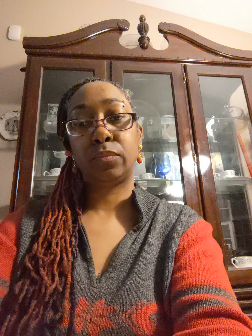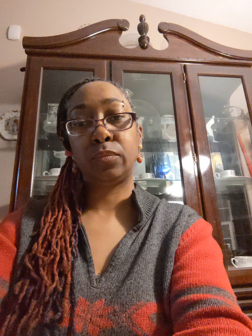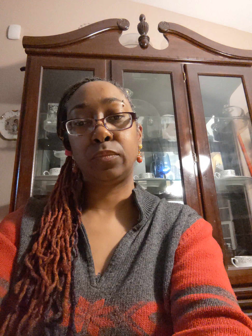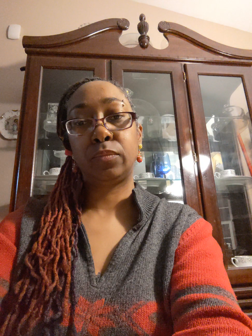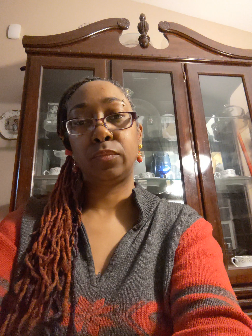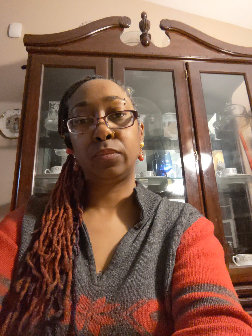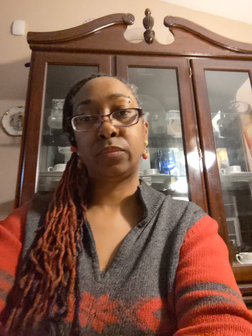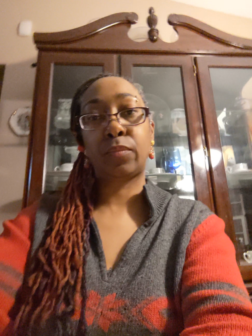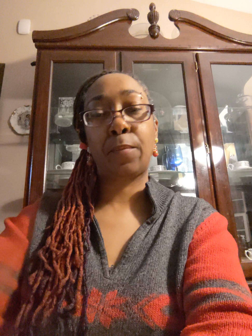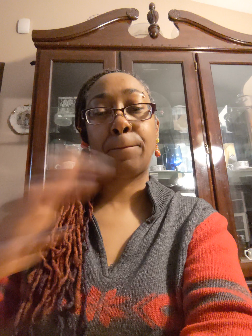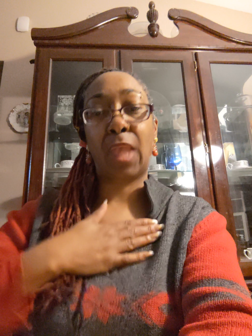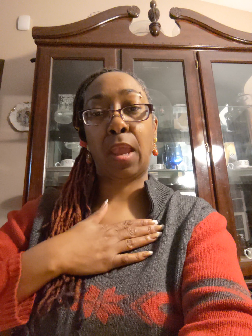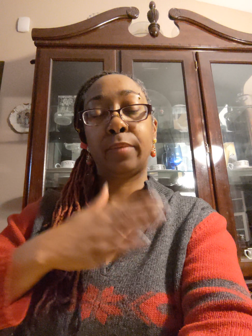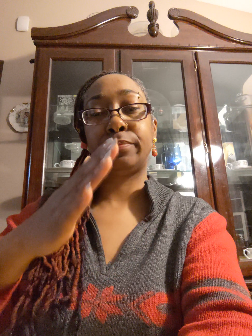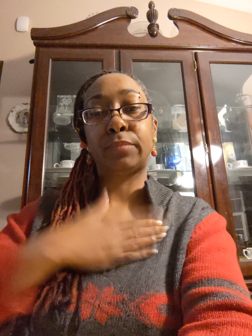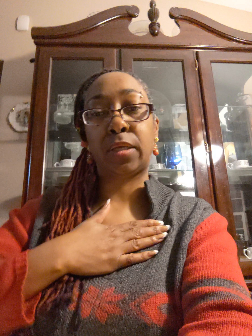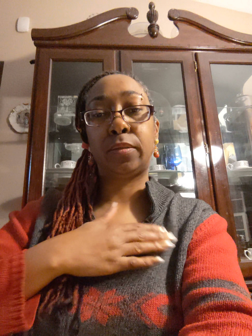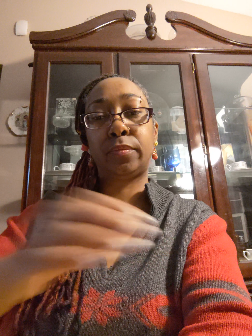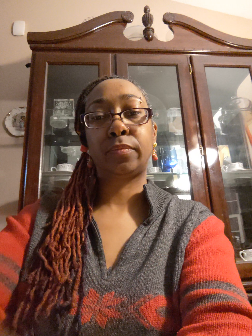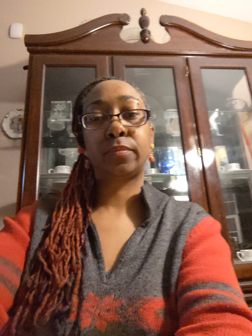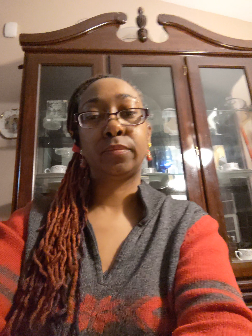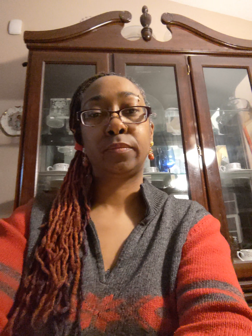my